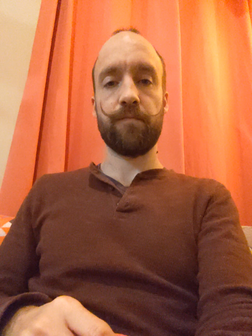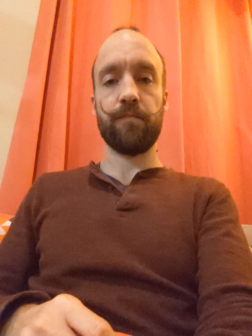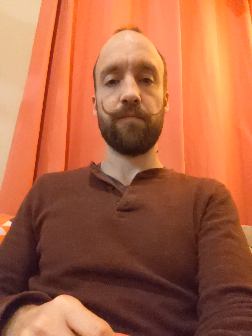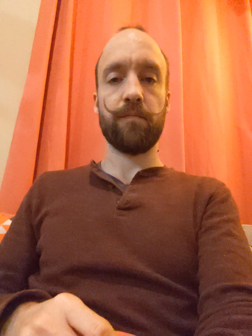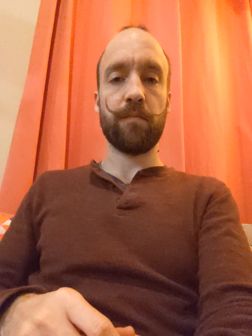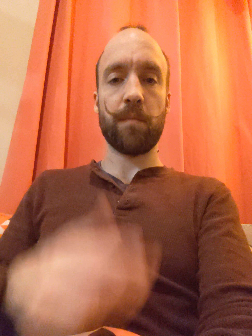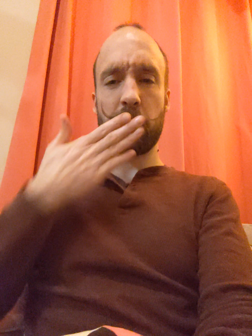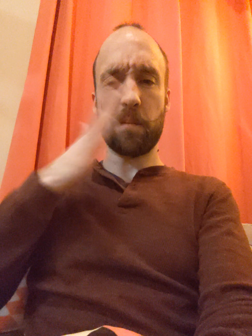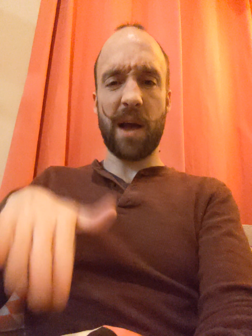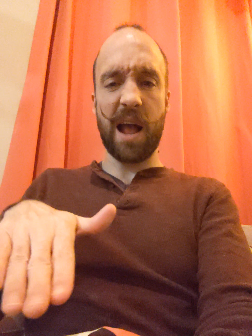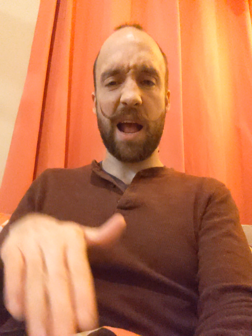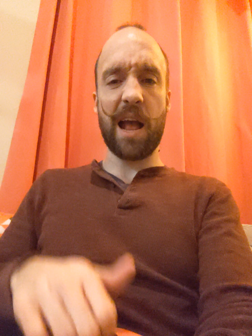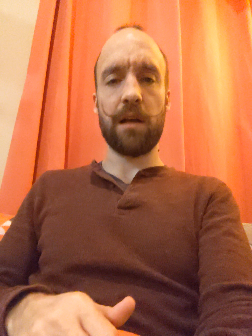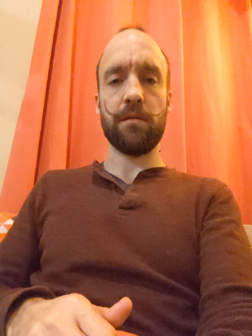bad